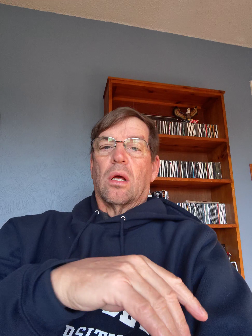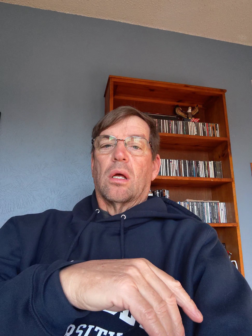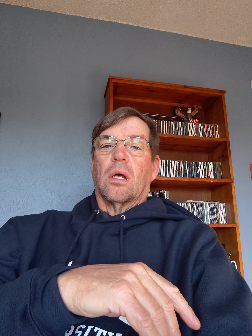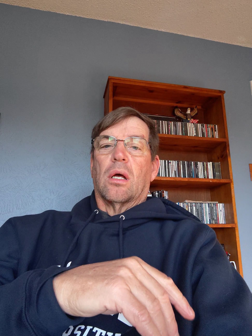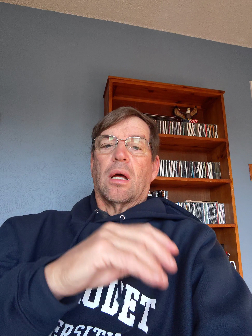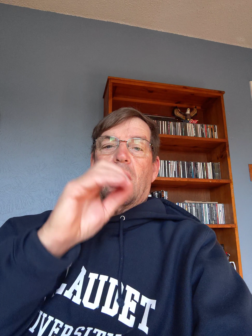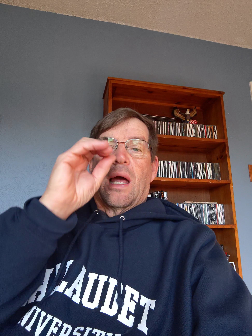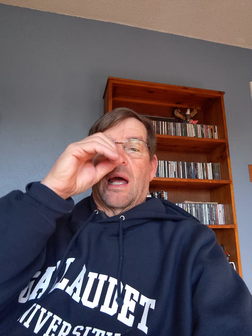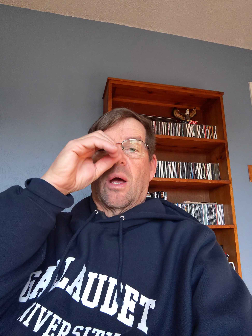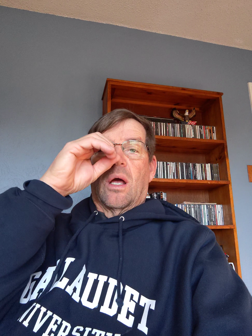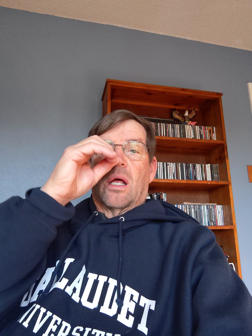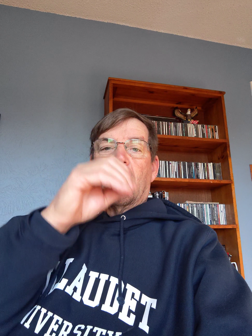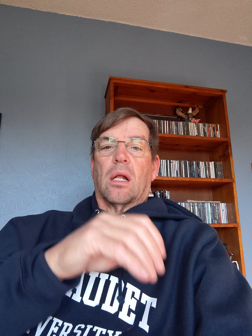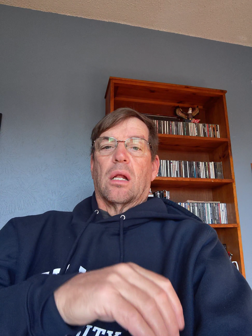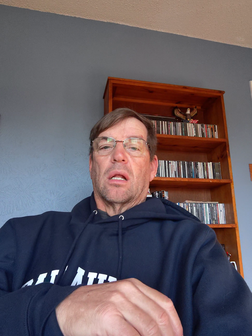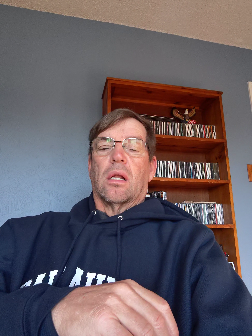owl